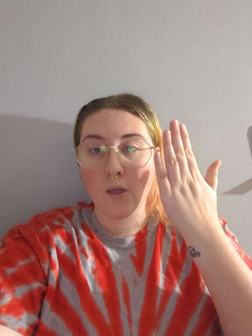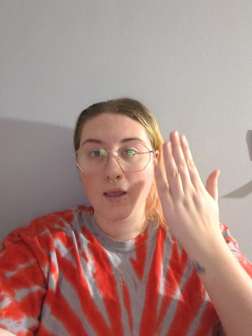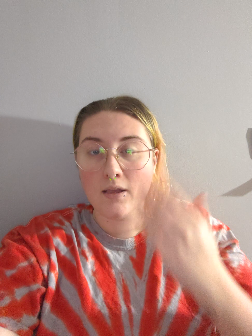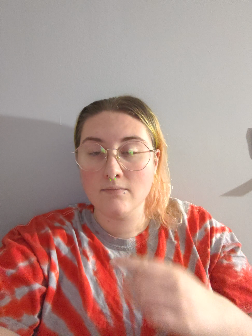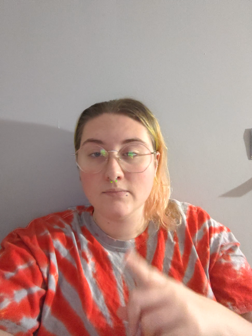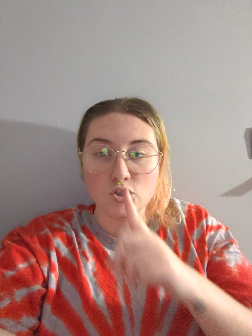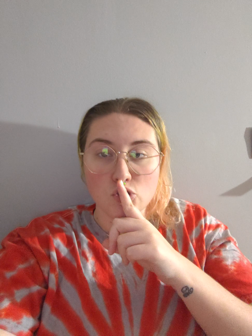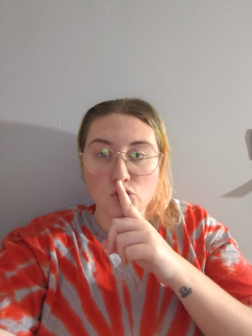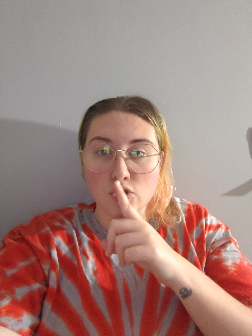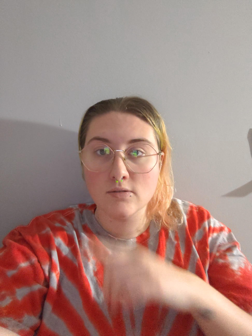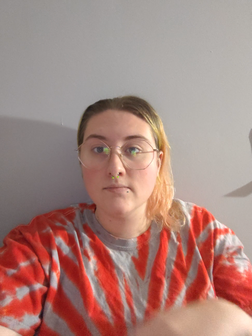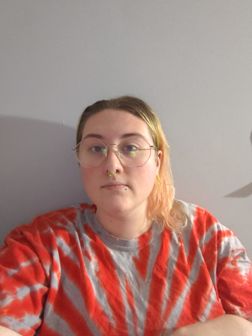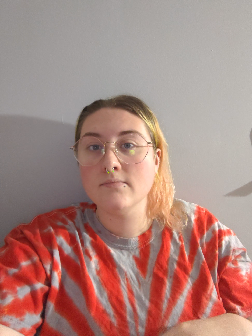shhh